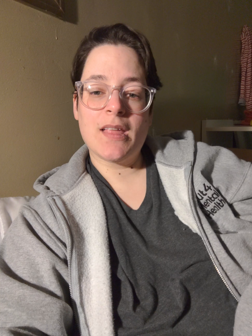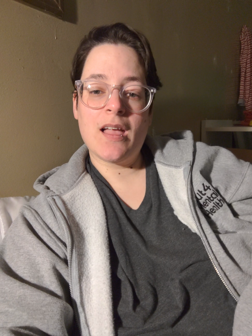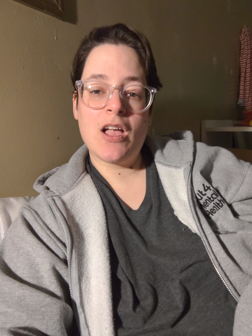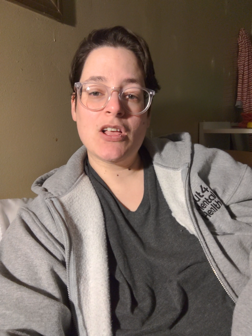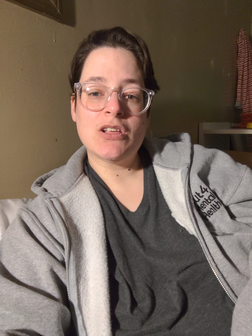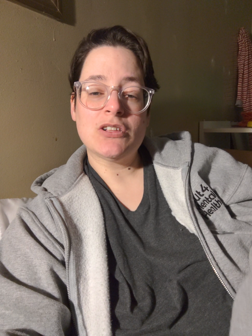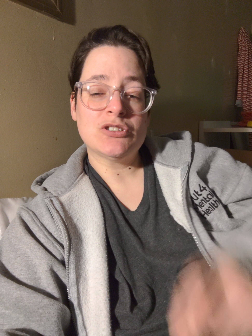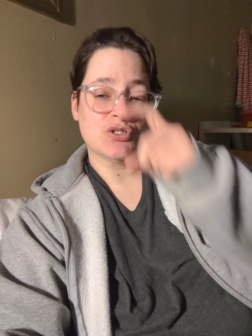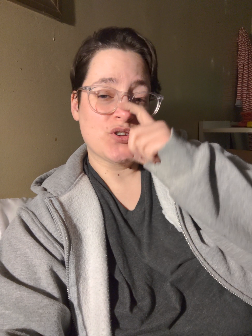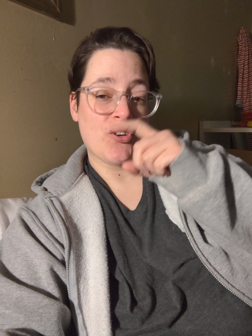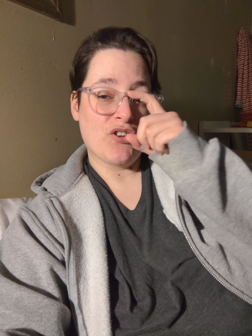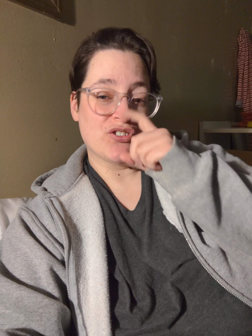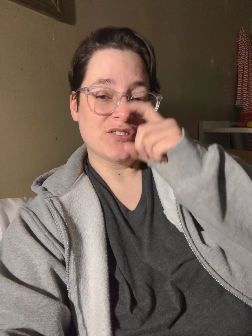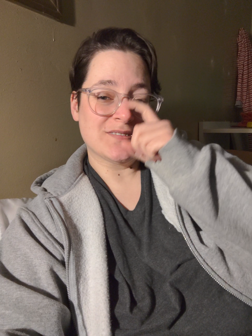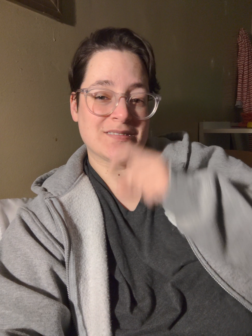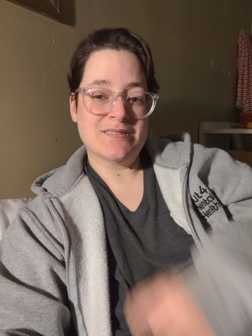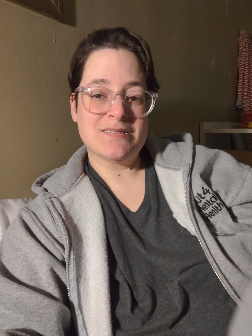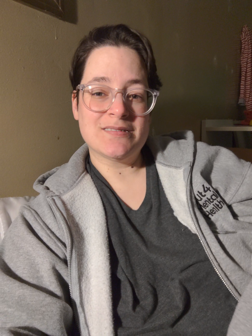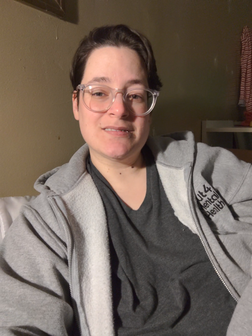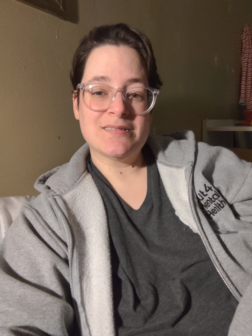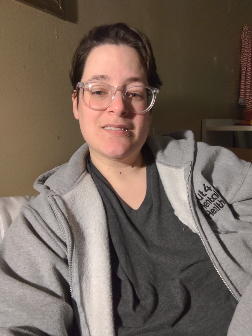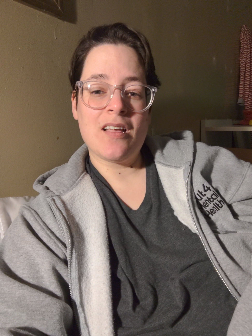doll